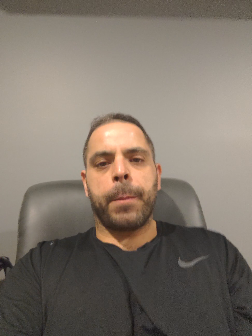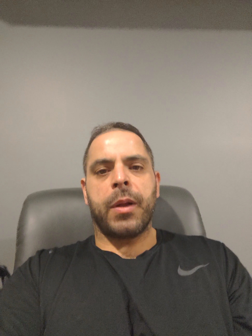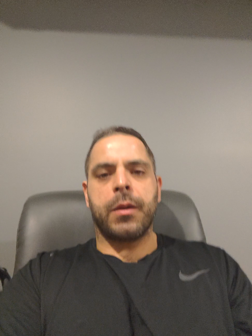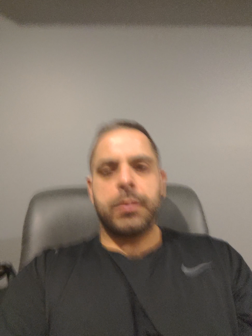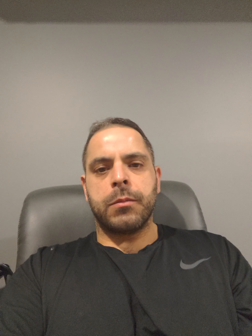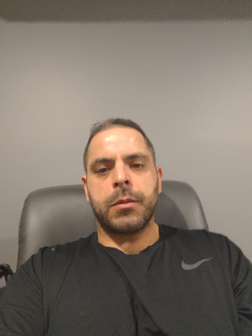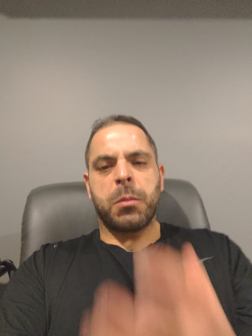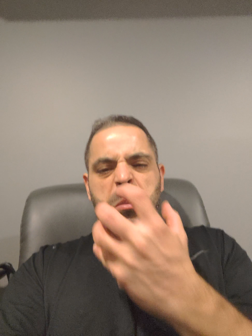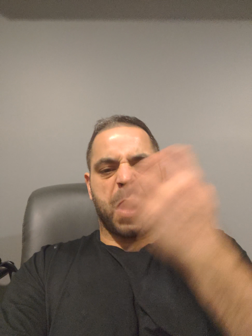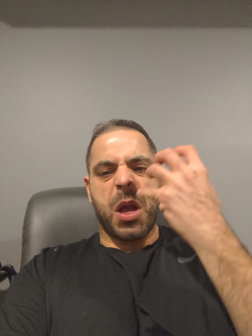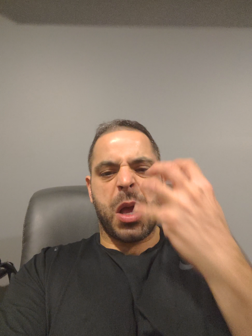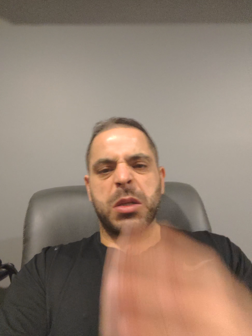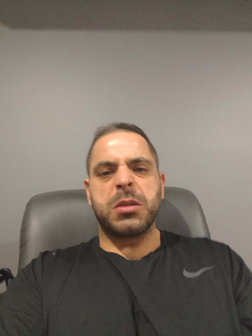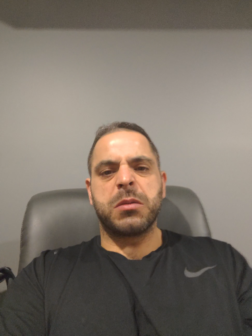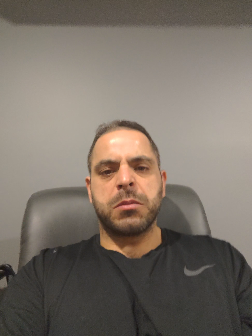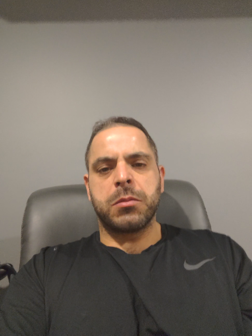mad